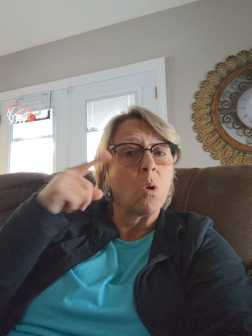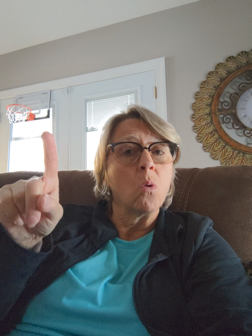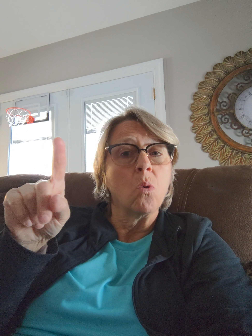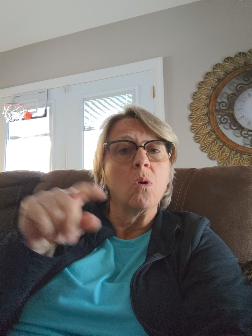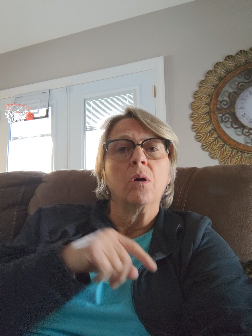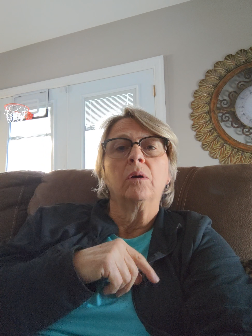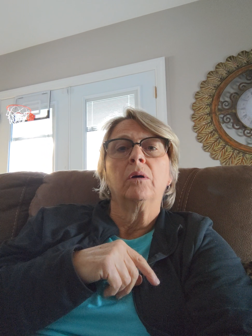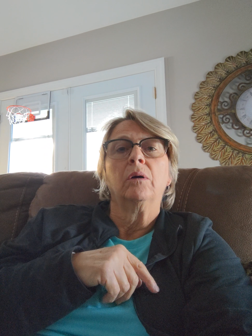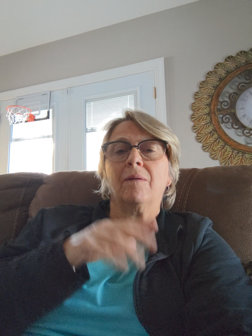for